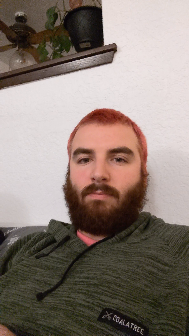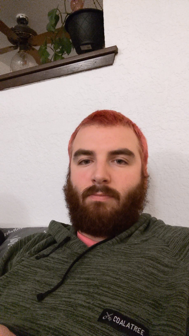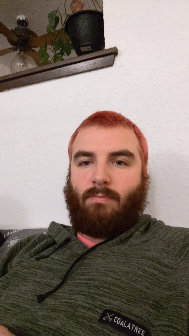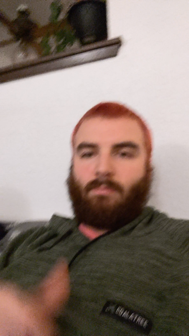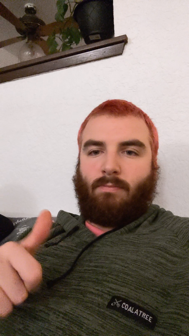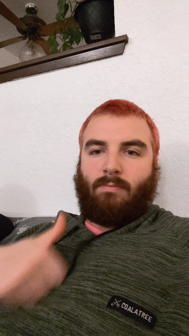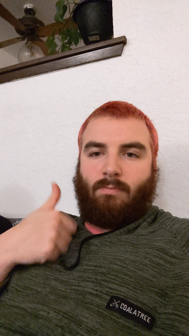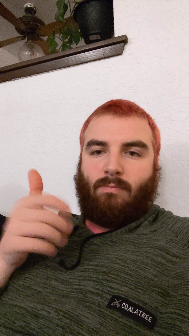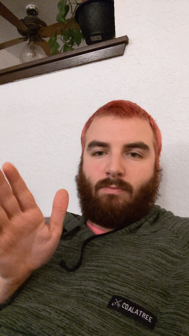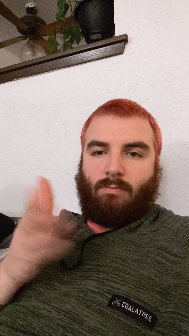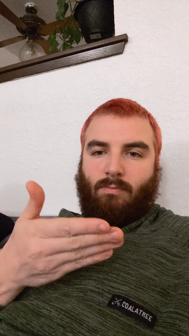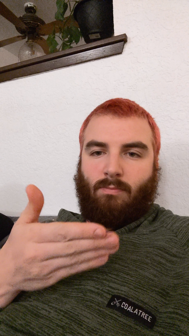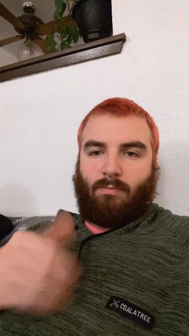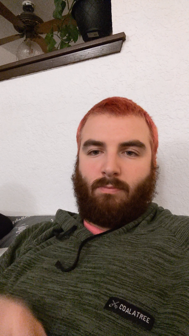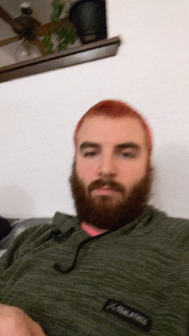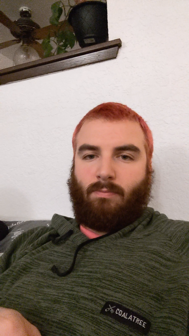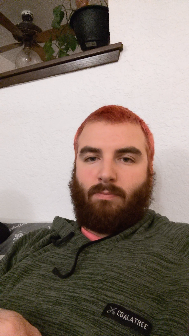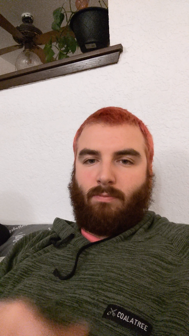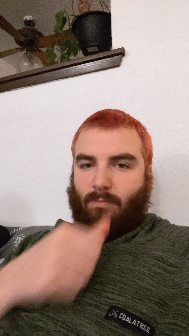living room